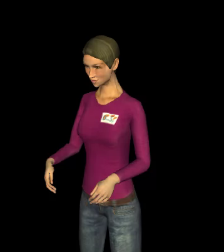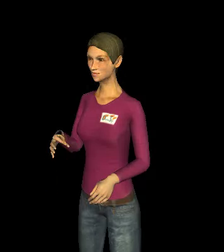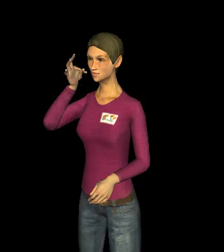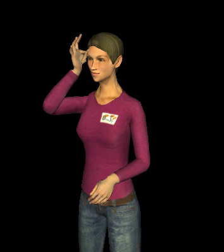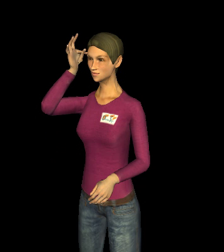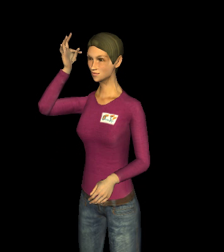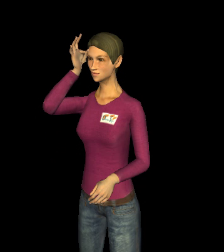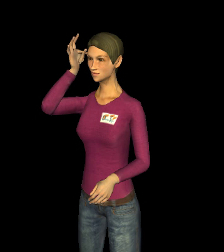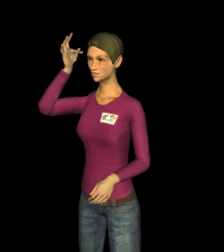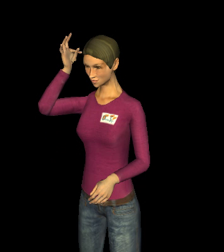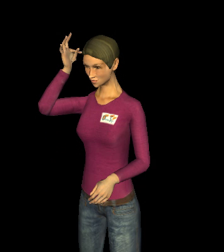شعر